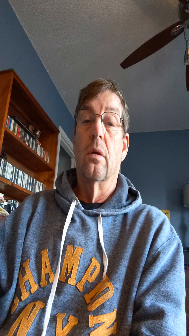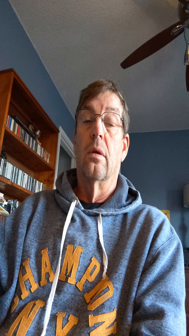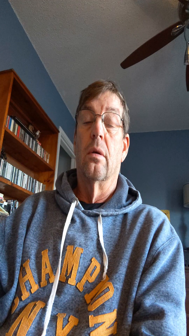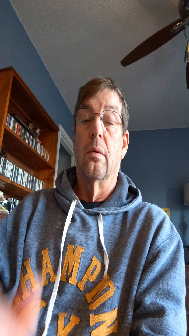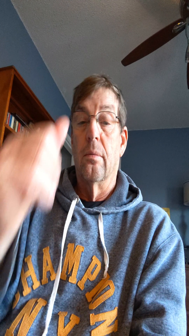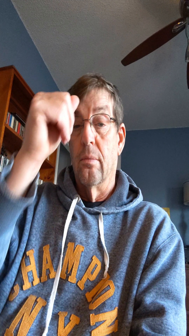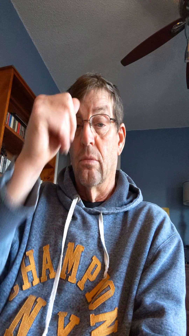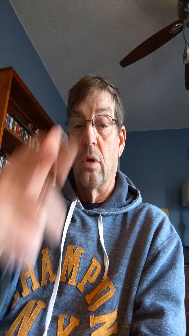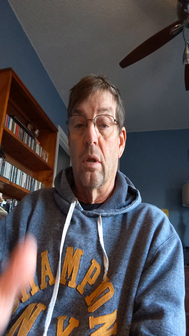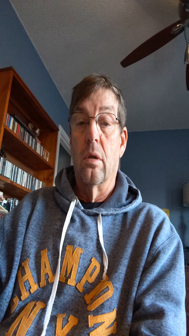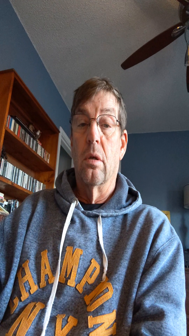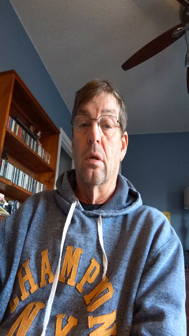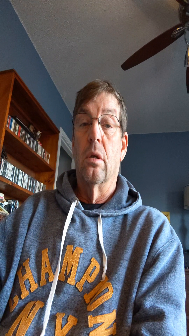brother